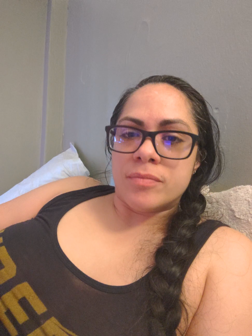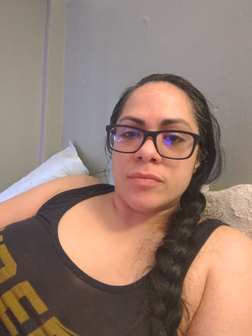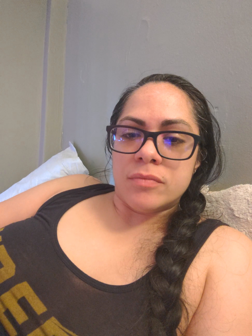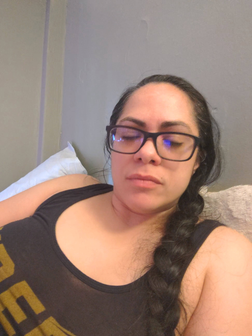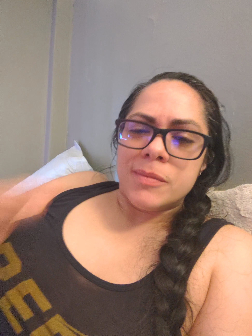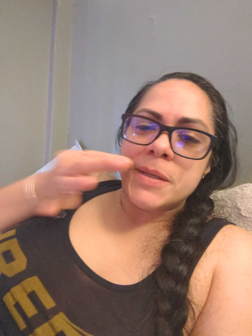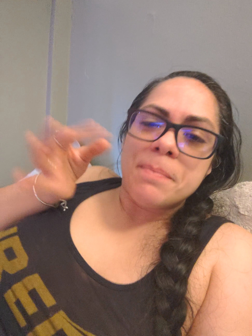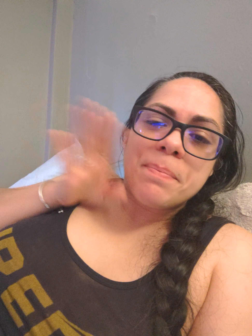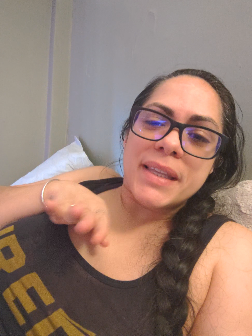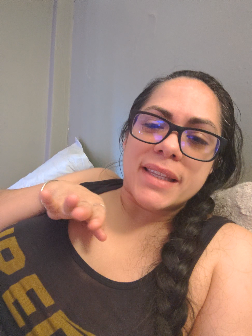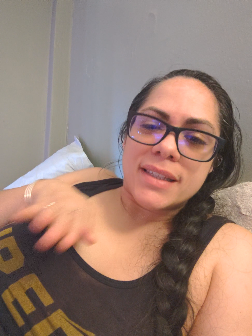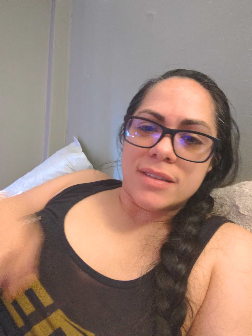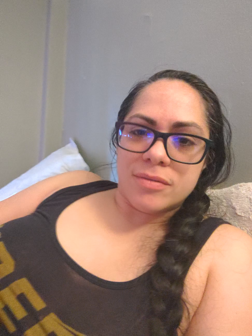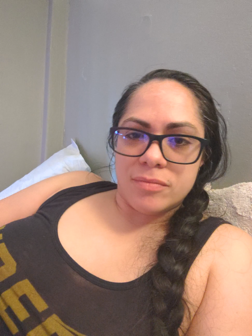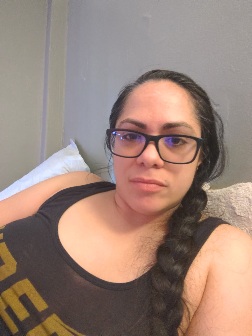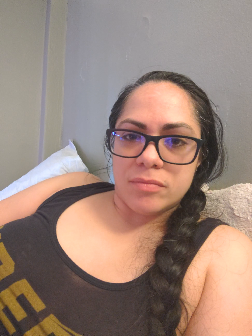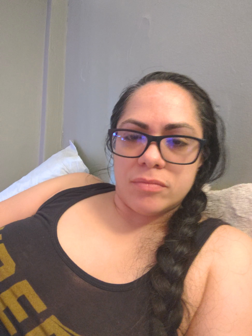bee